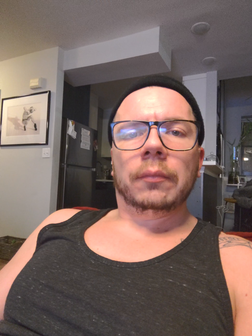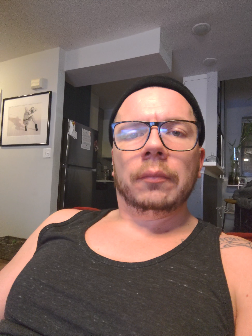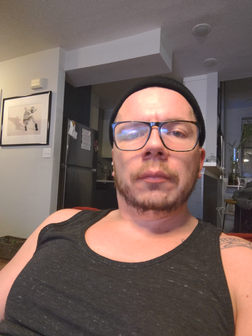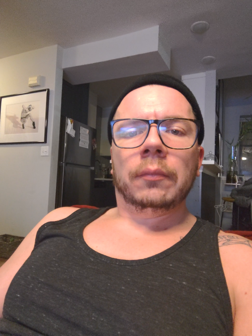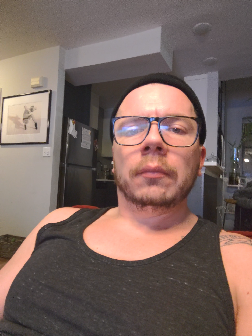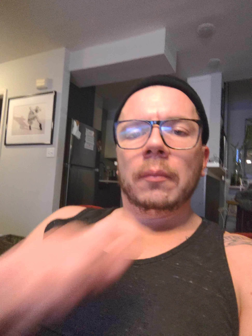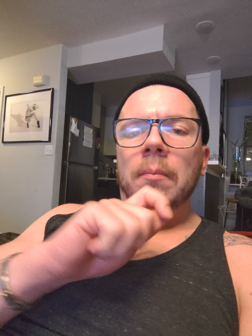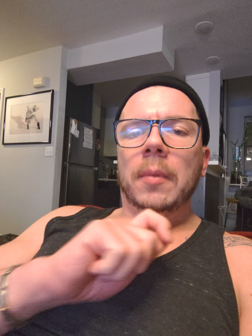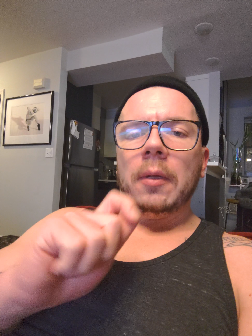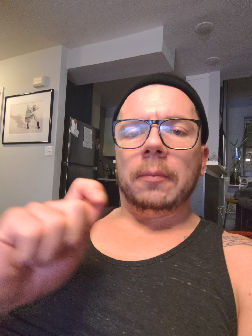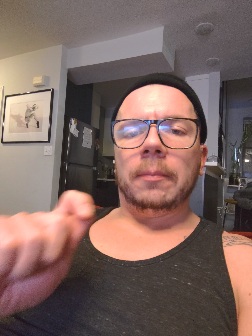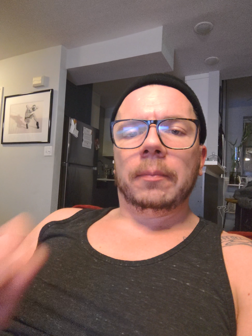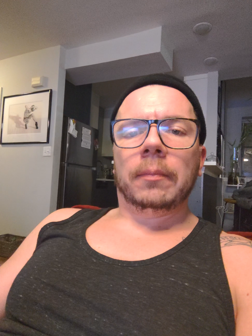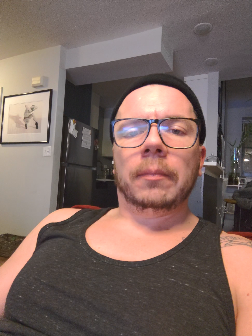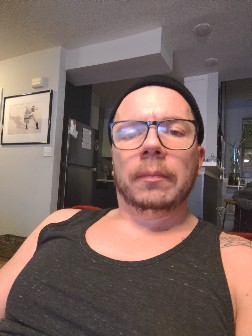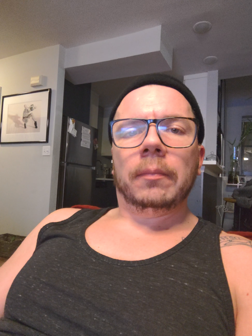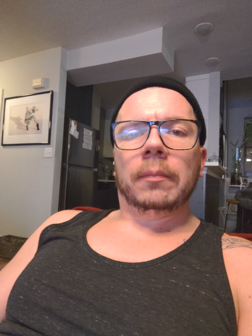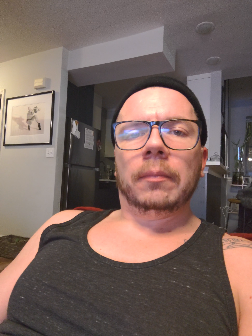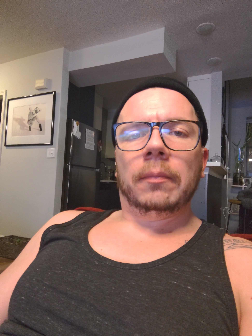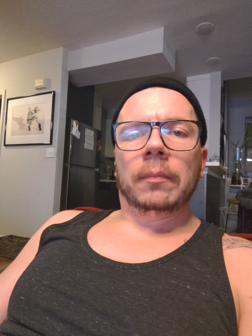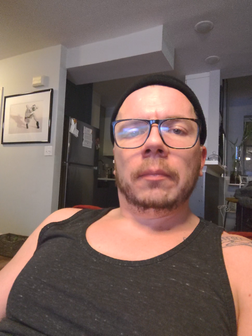pen